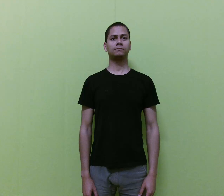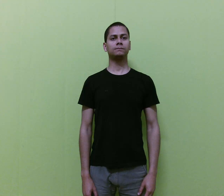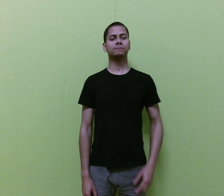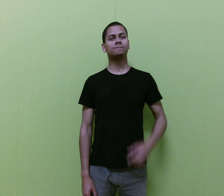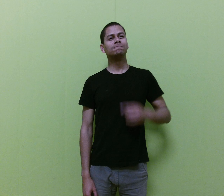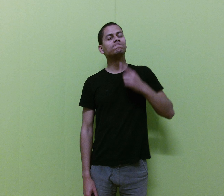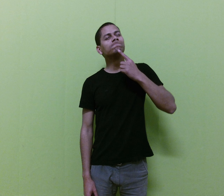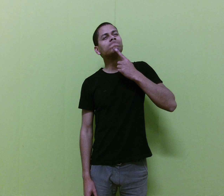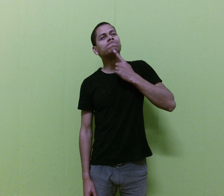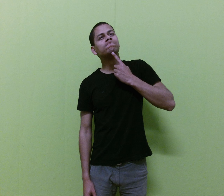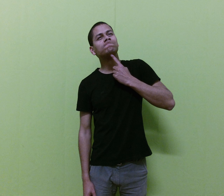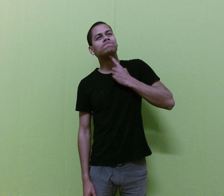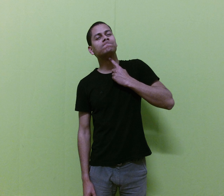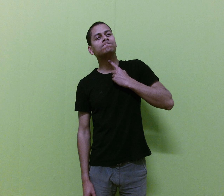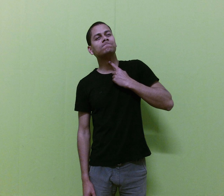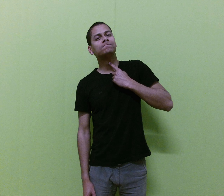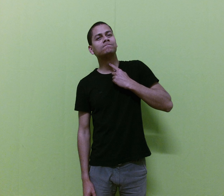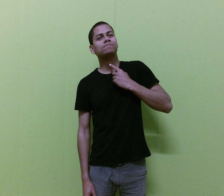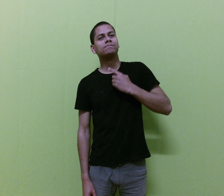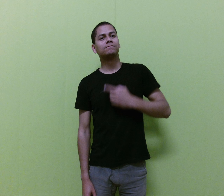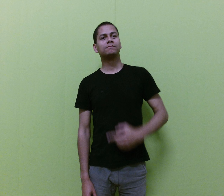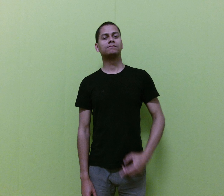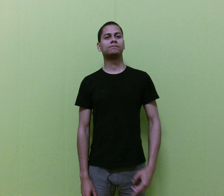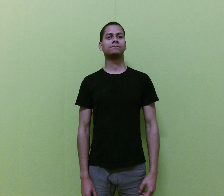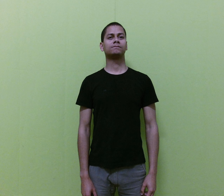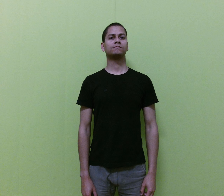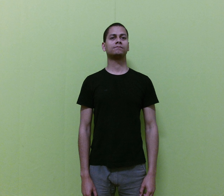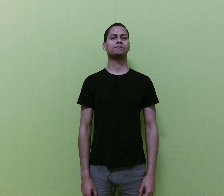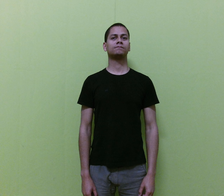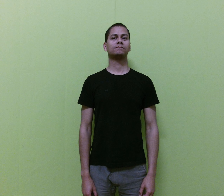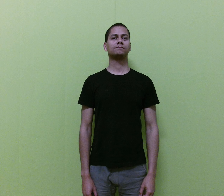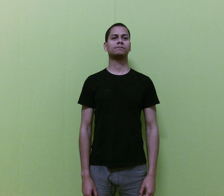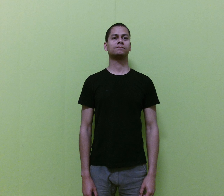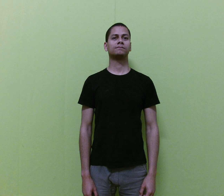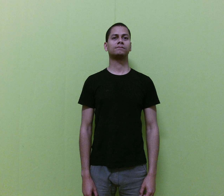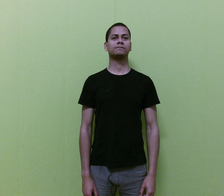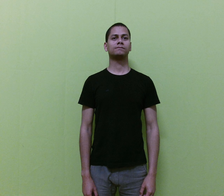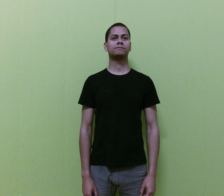vontade